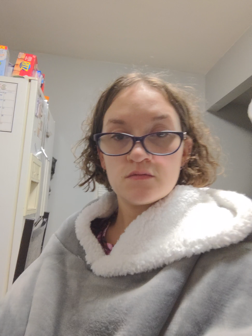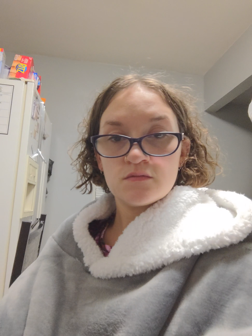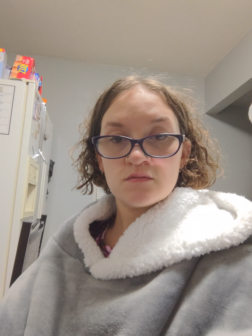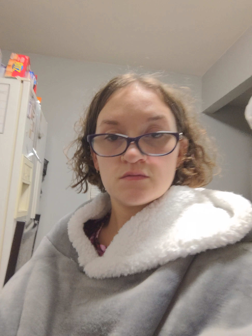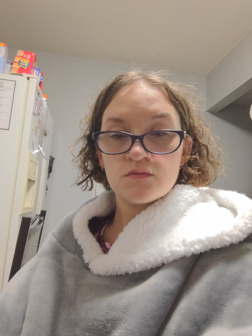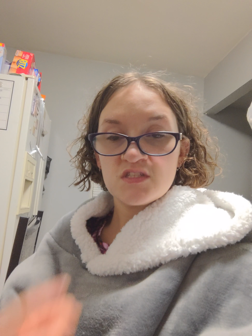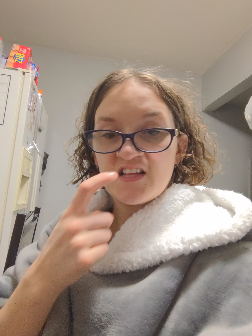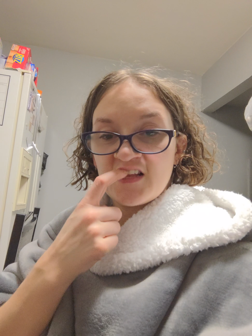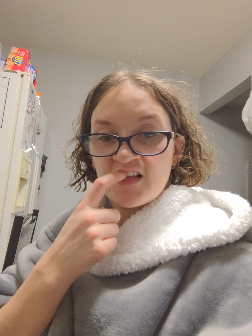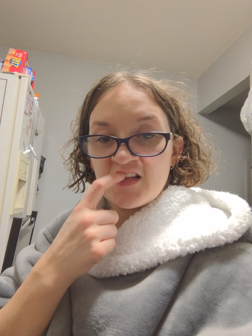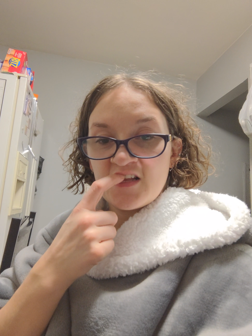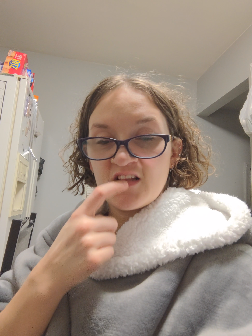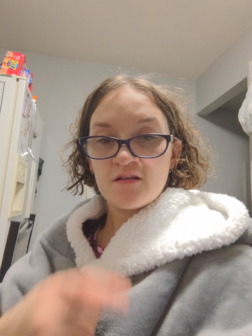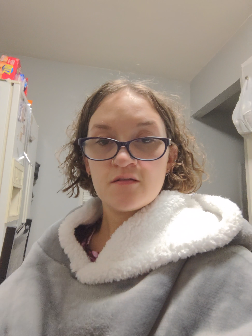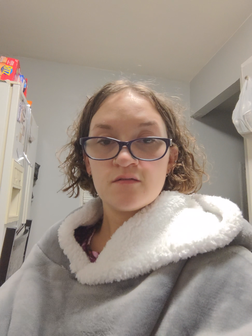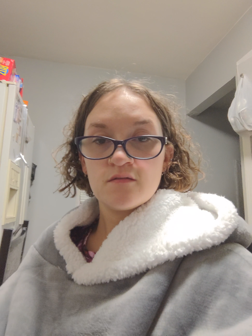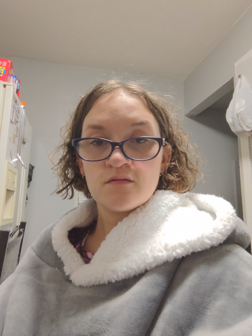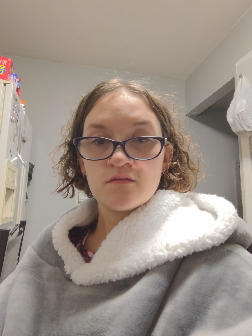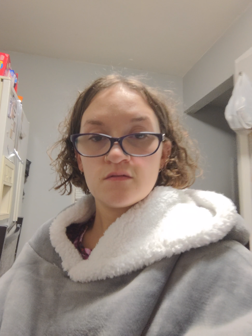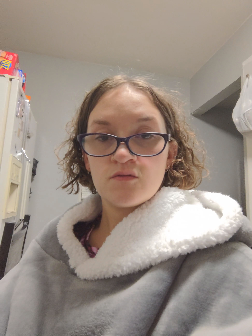tooth